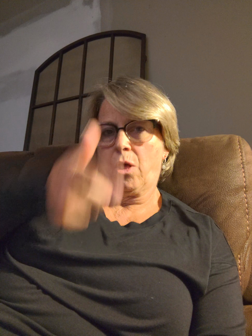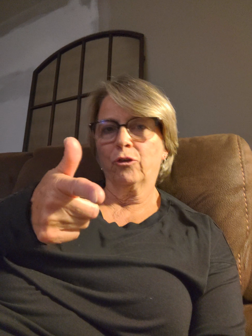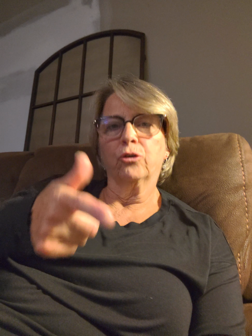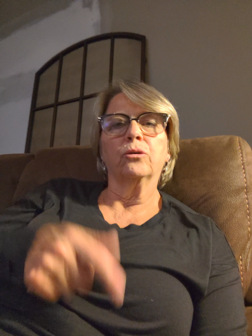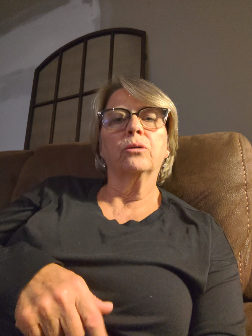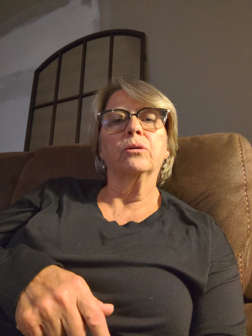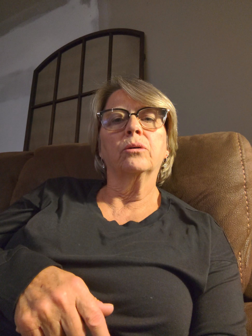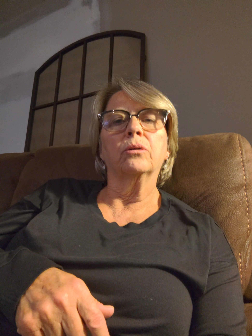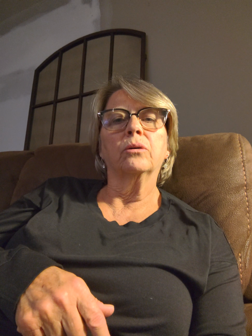brother